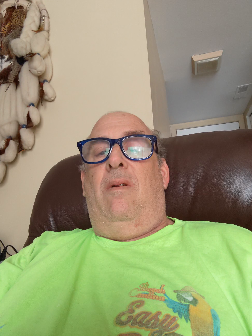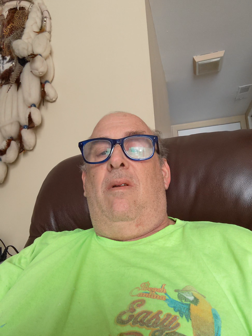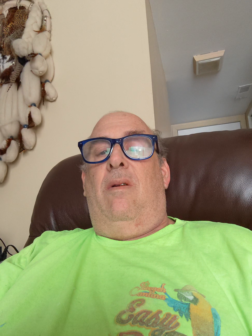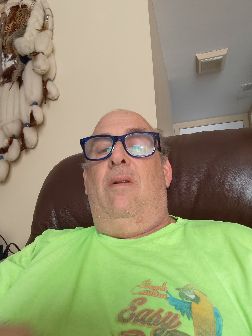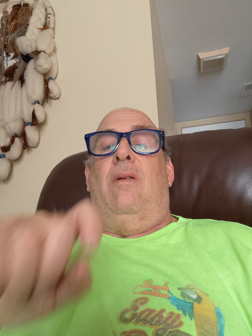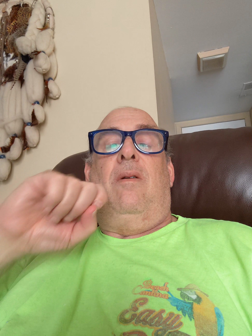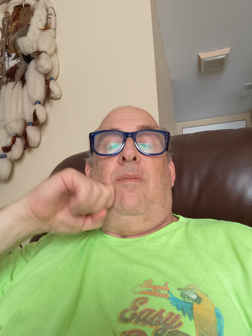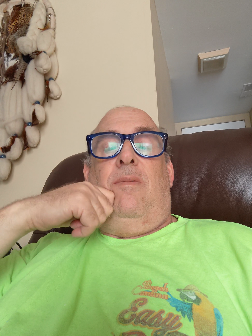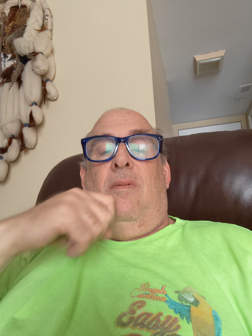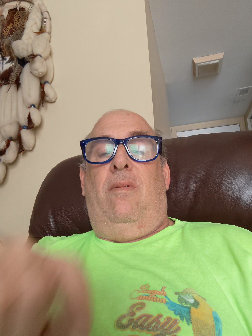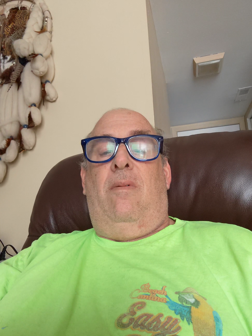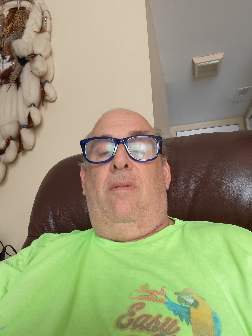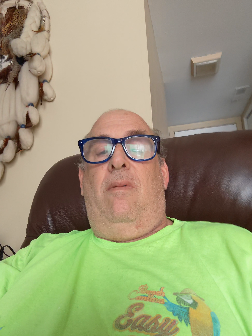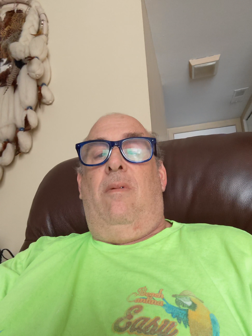apple